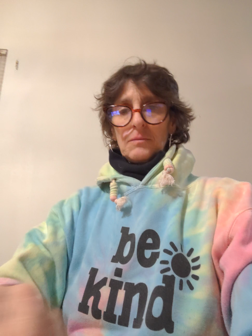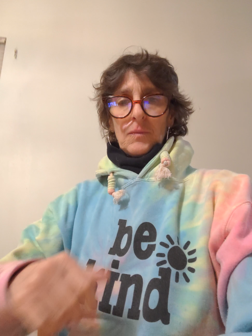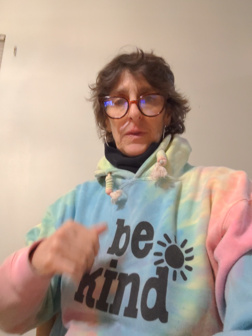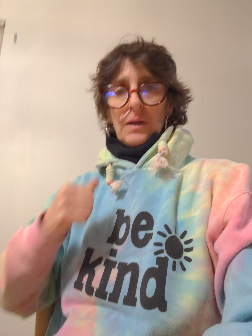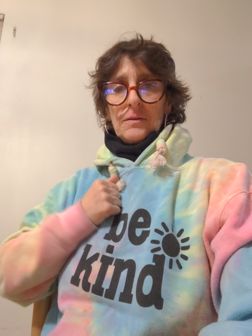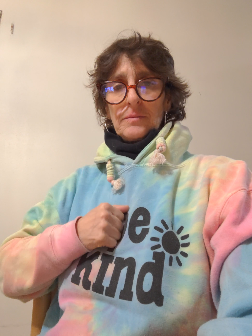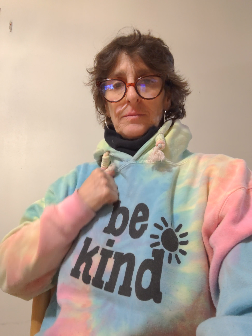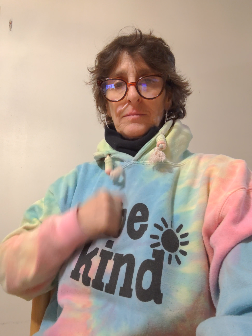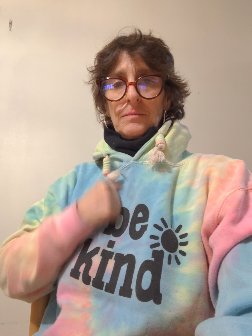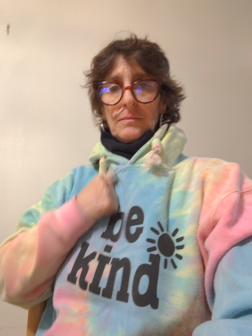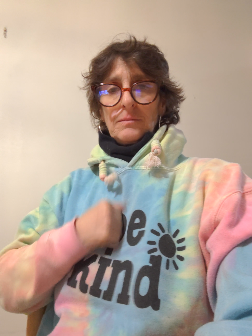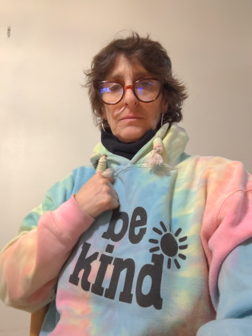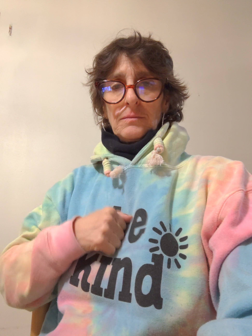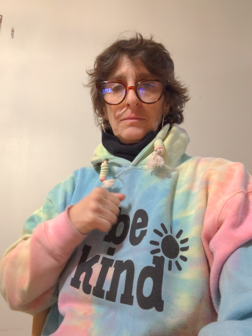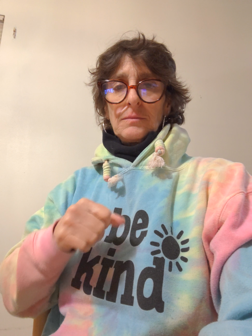bath